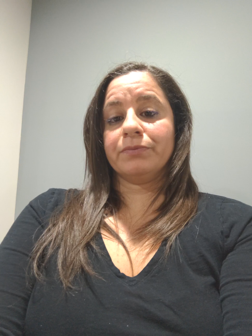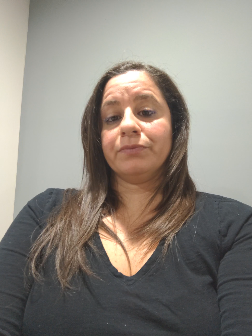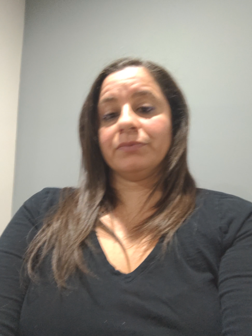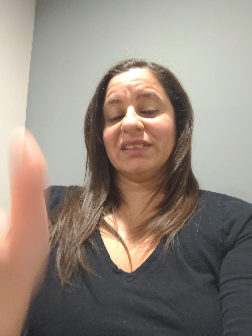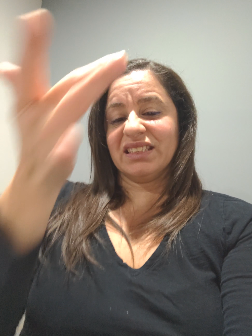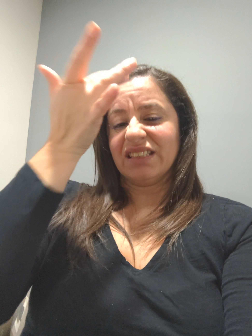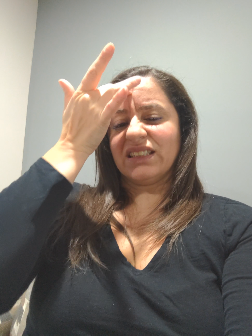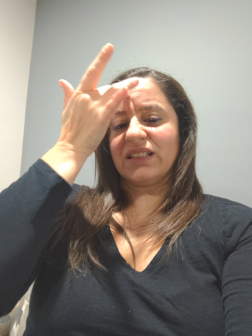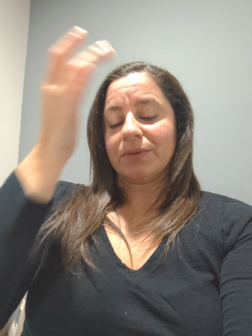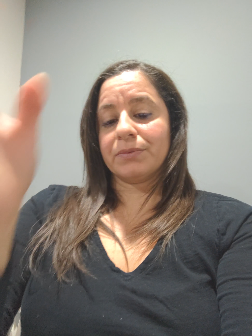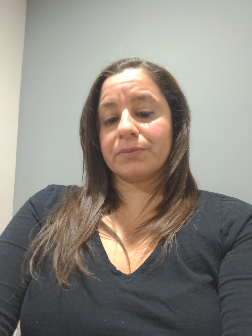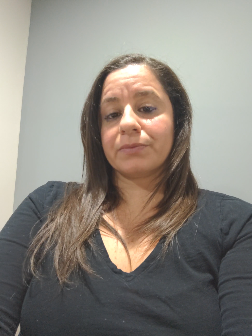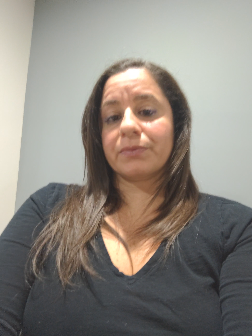sick